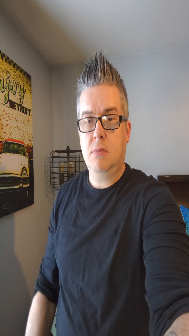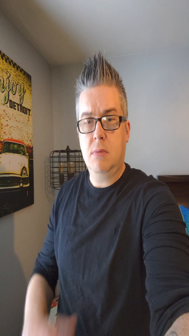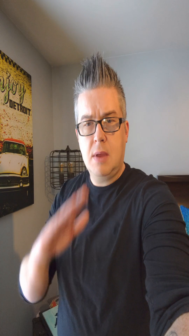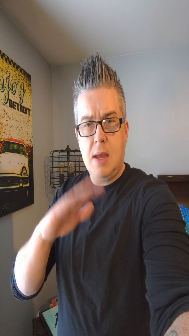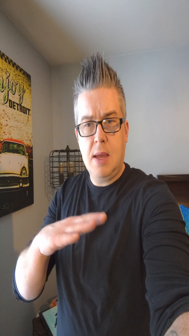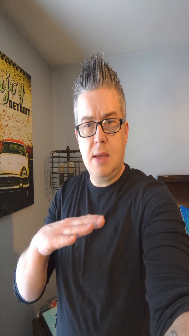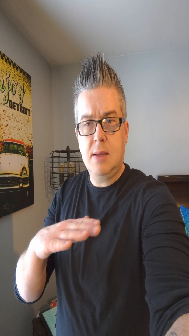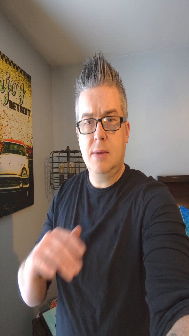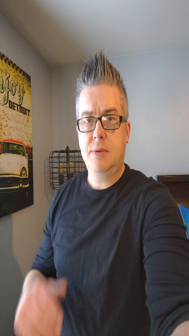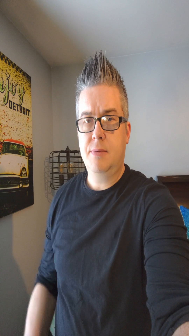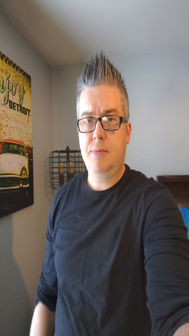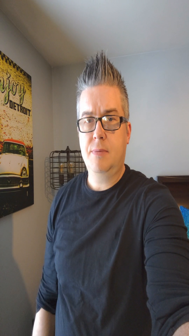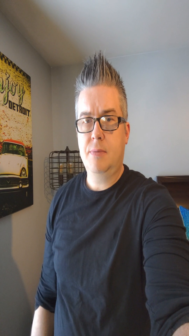on